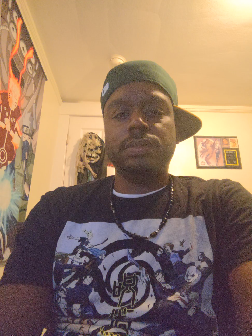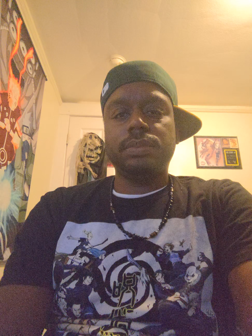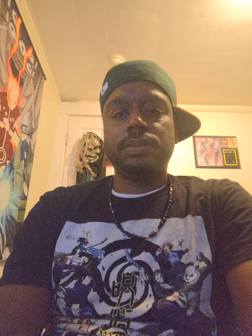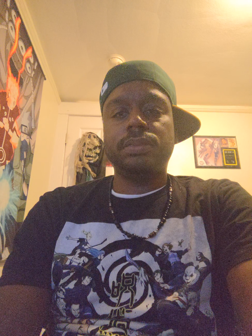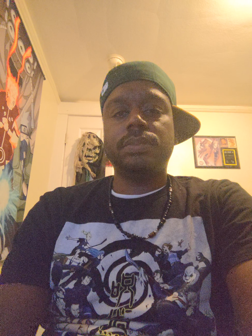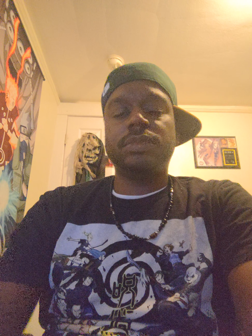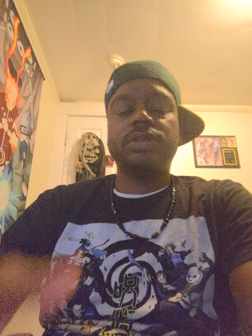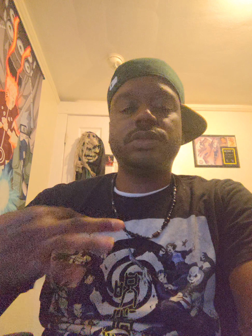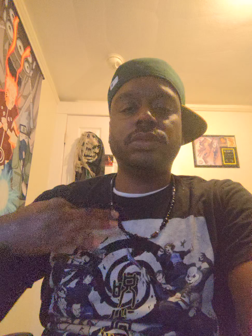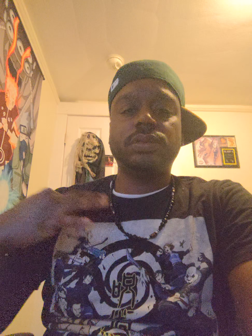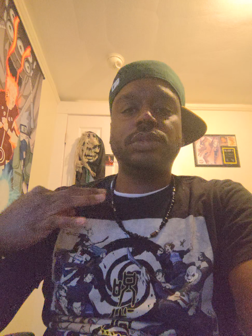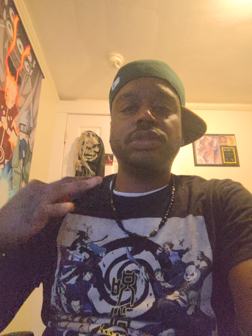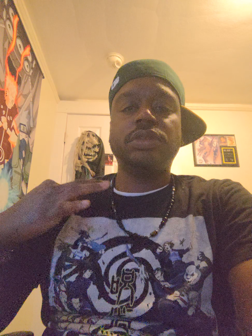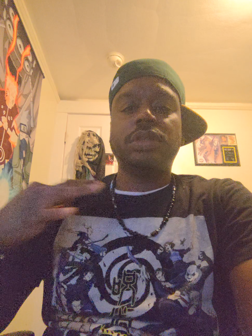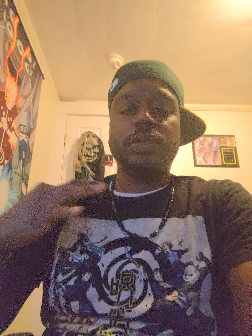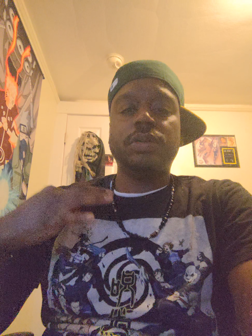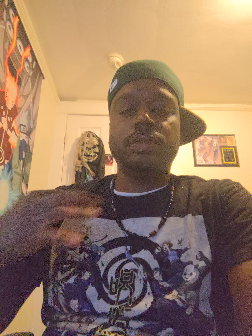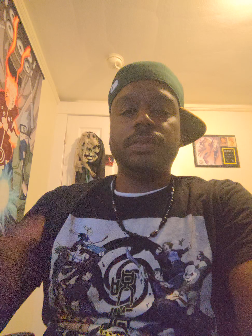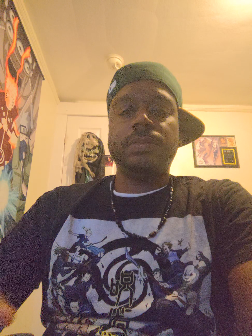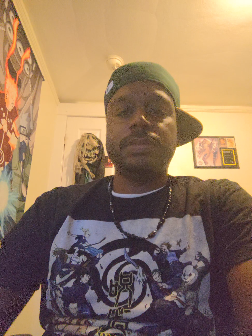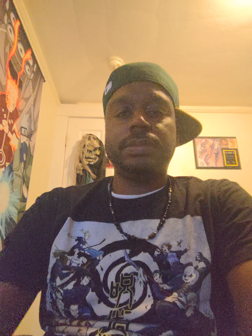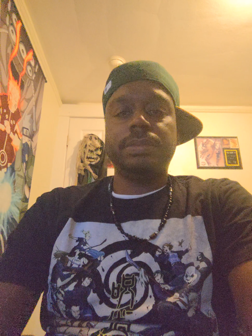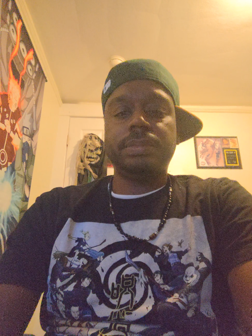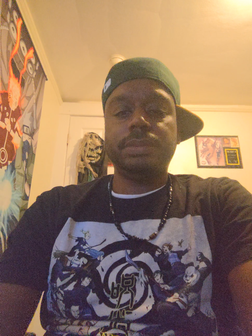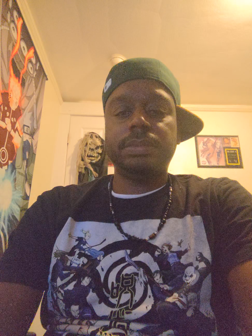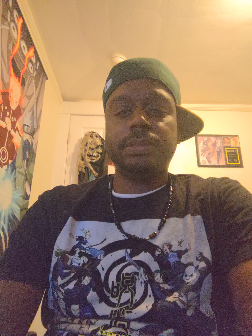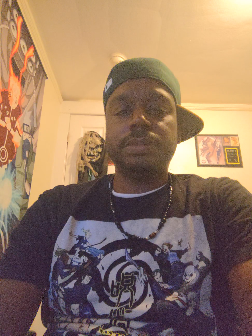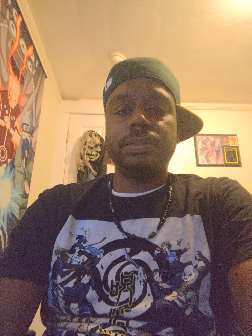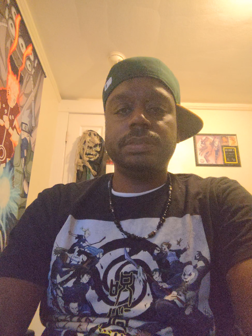shirt